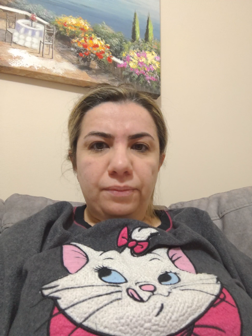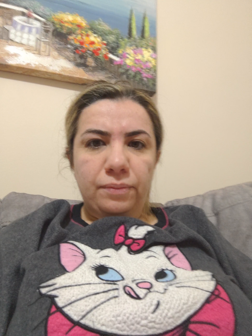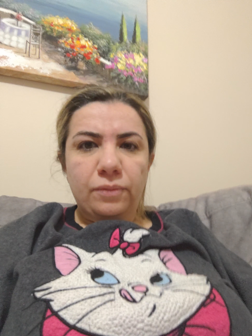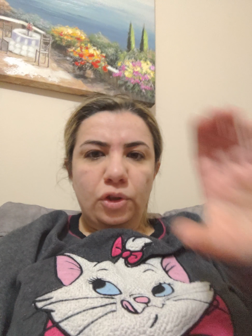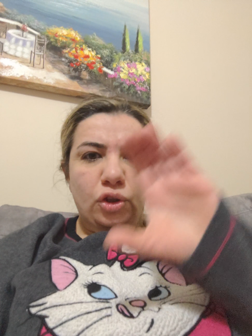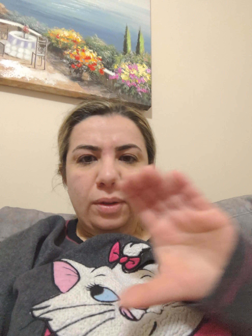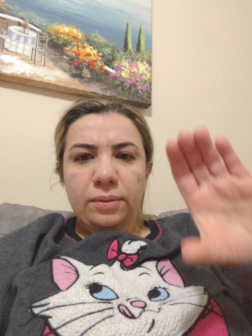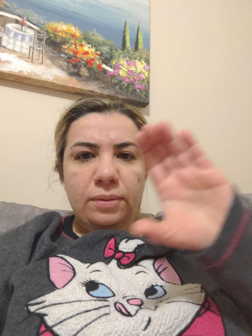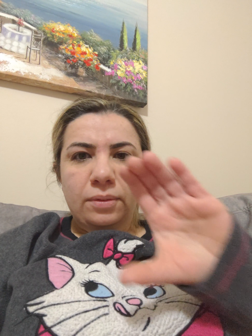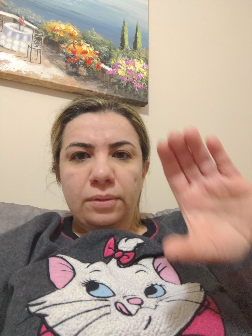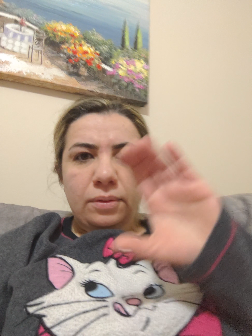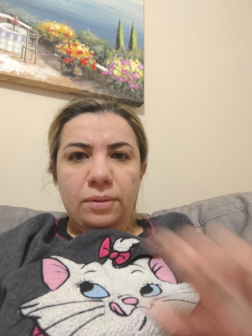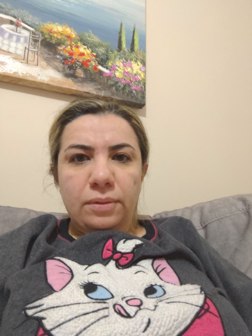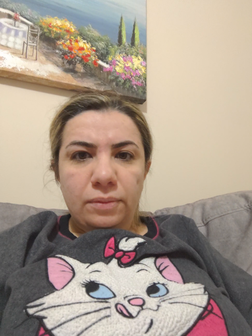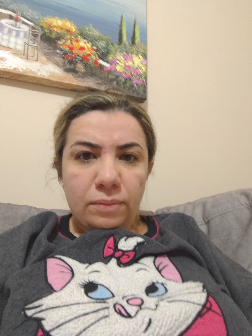chocolate